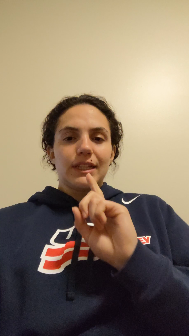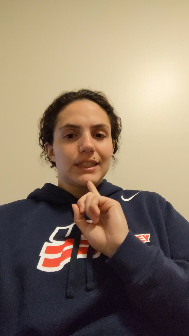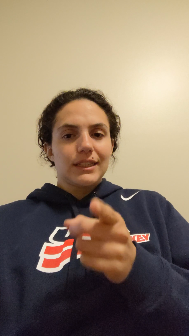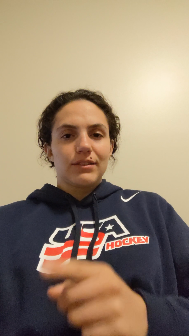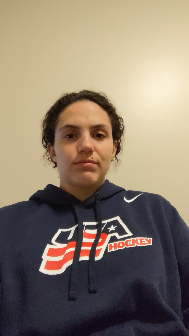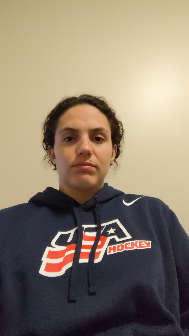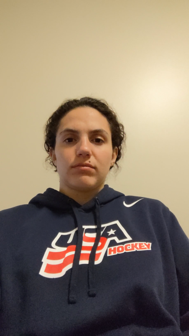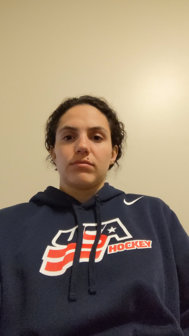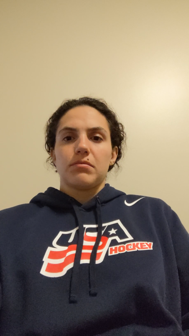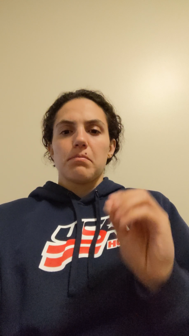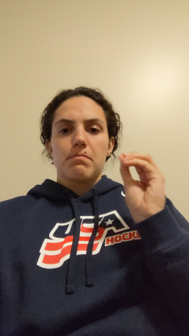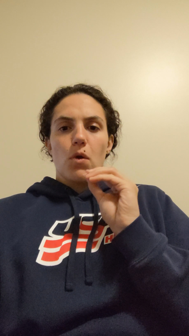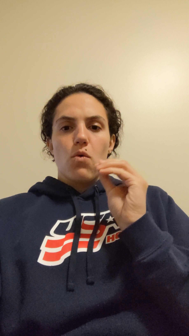more